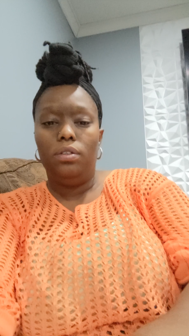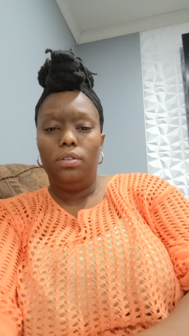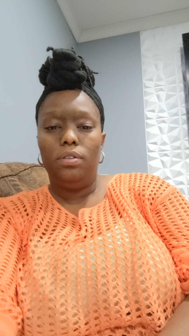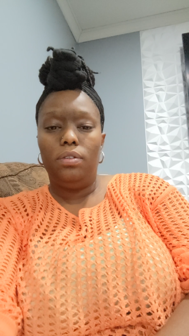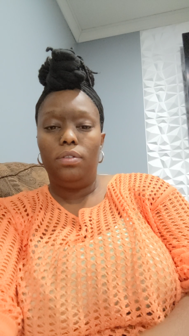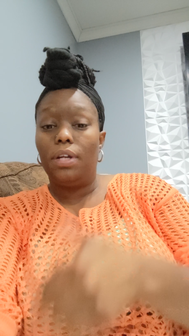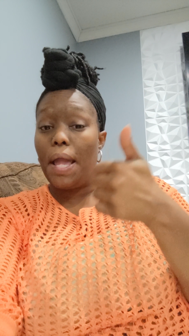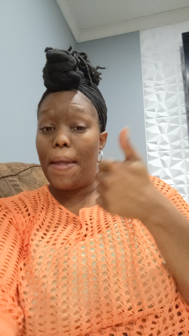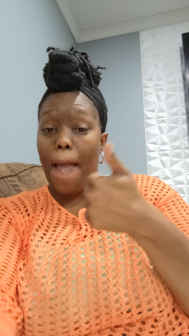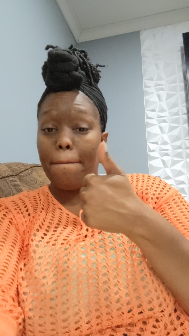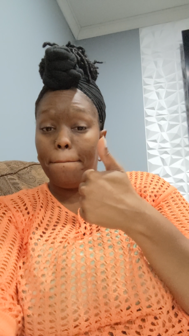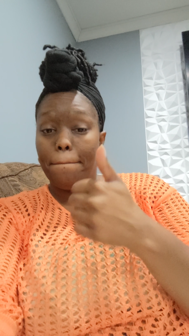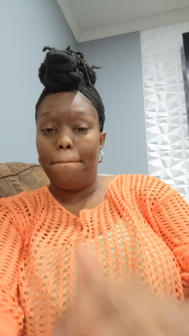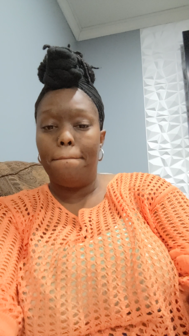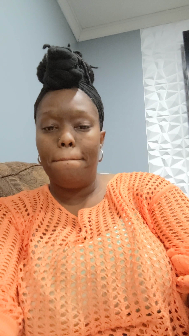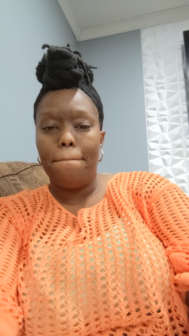game